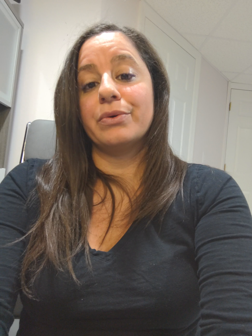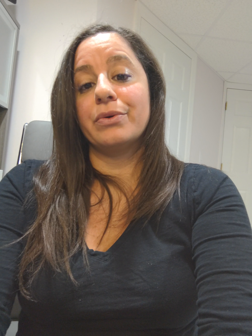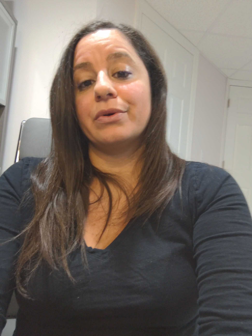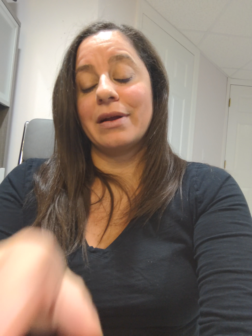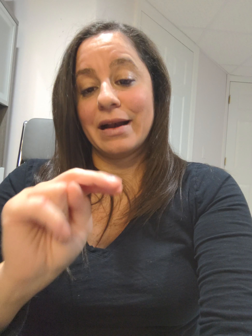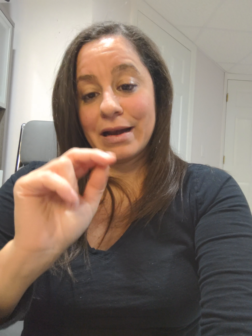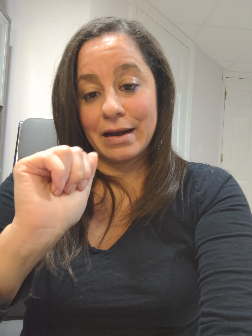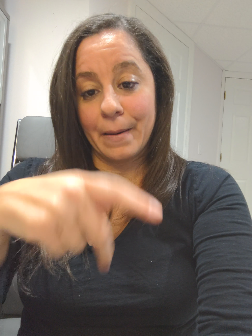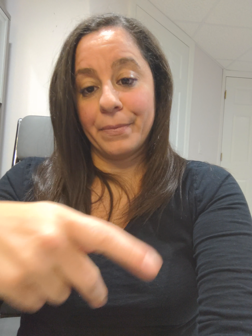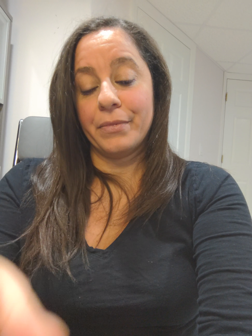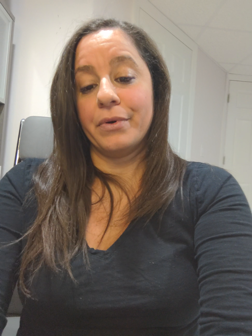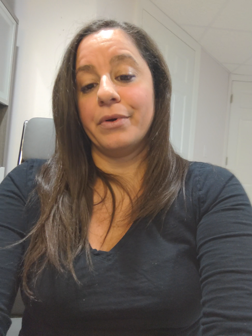nap